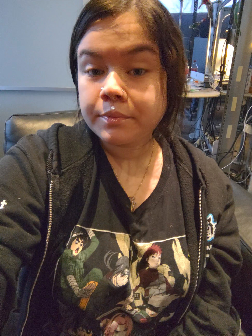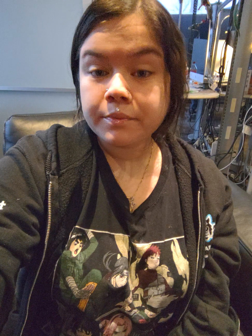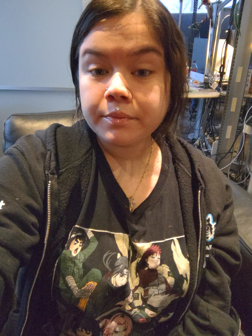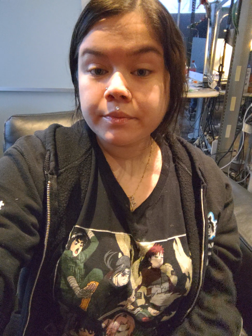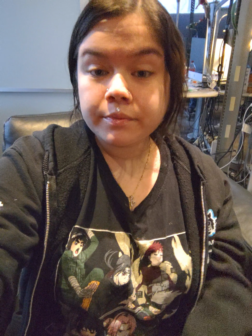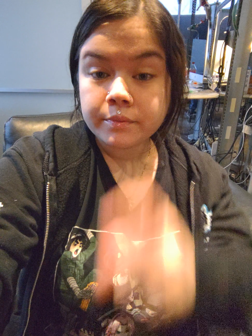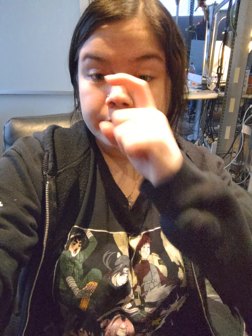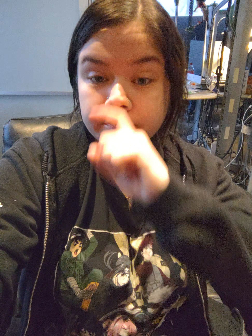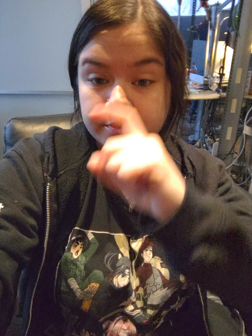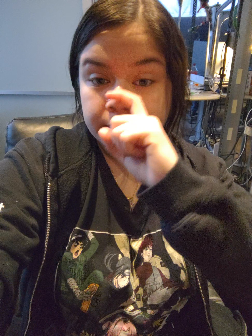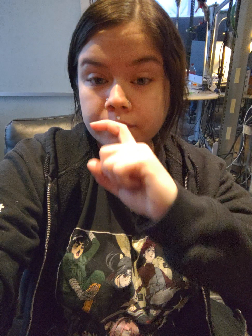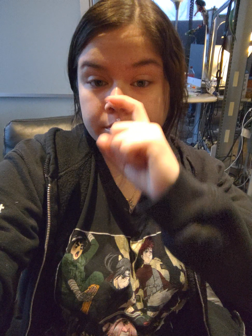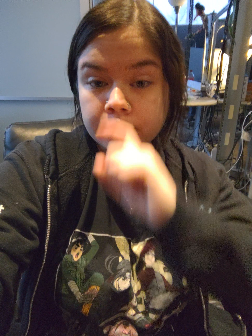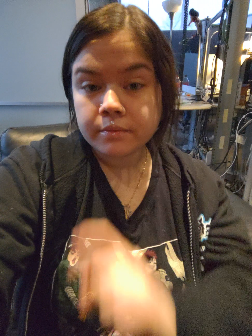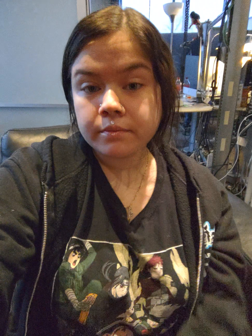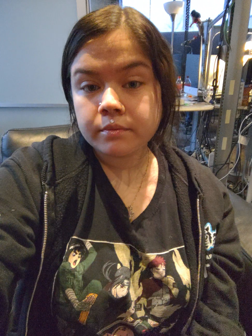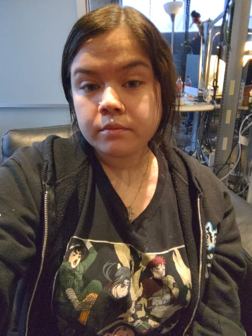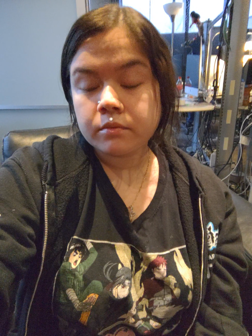doll